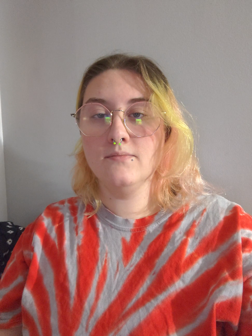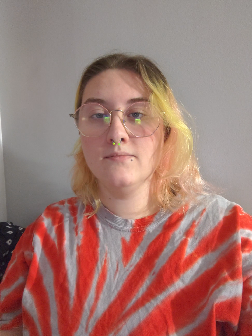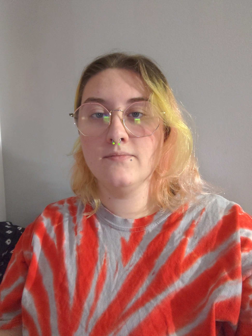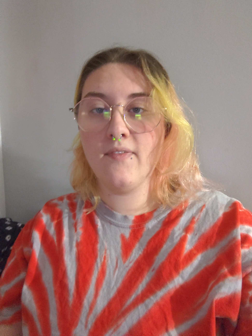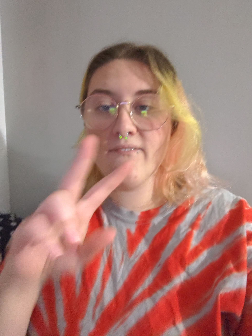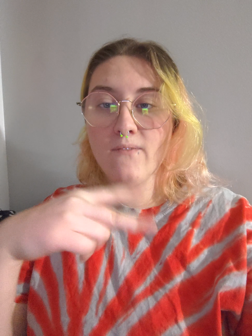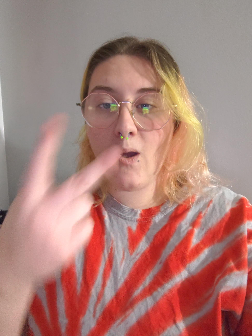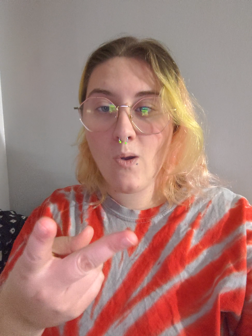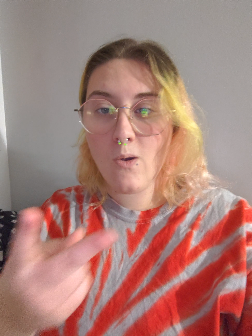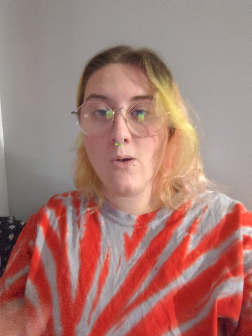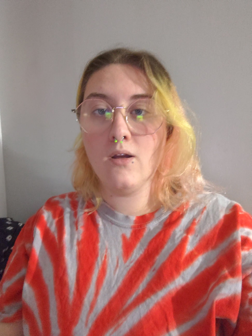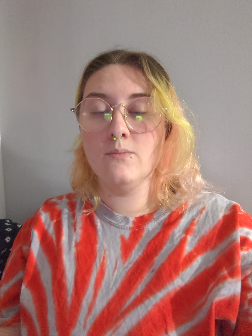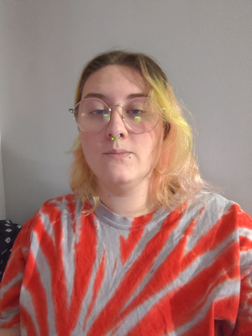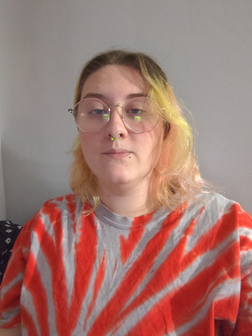fall